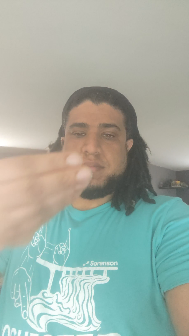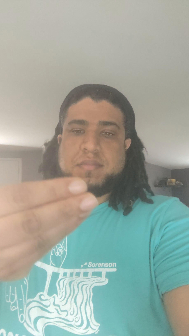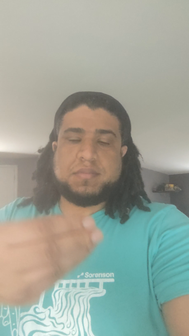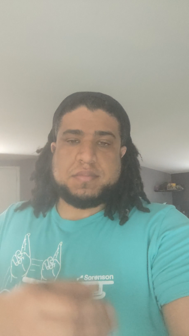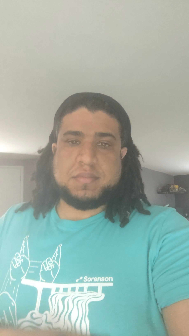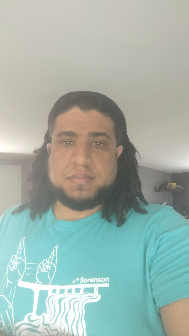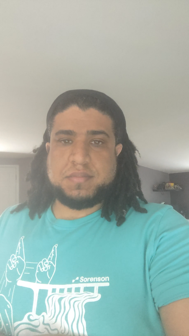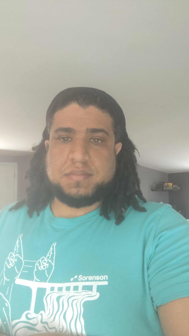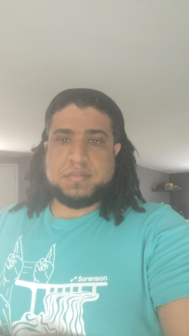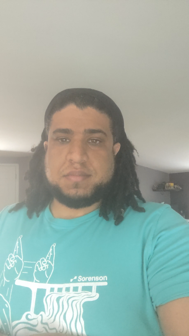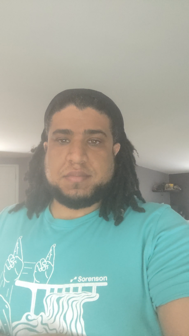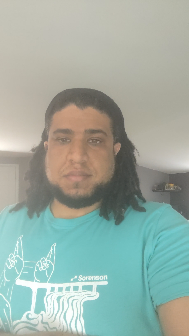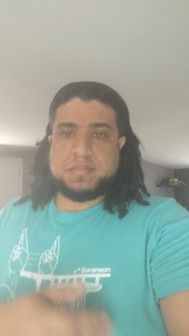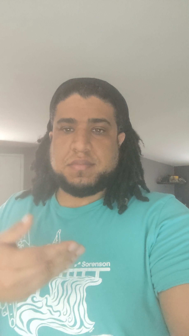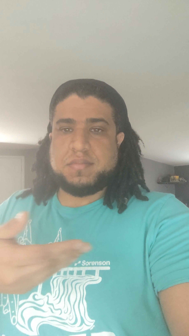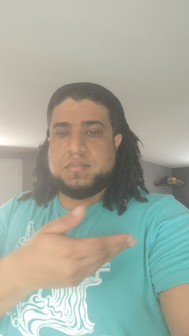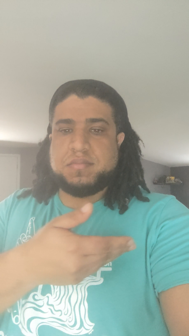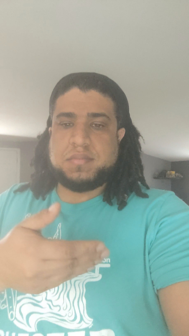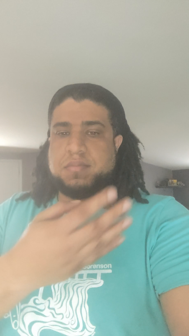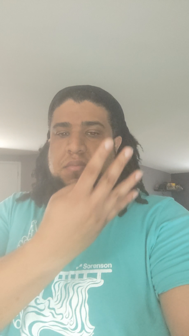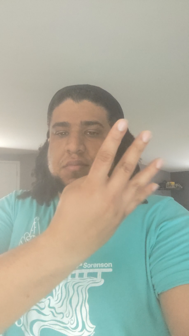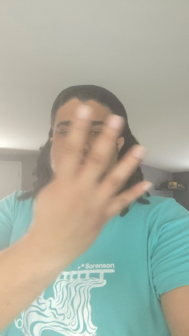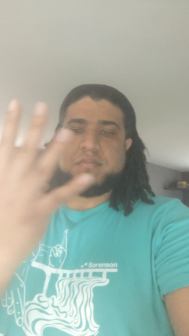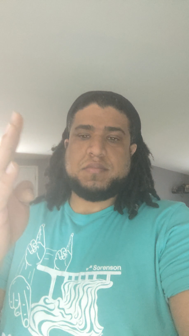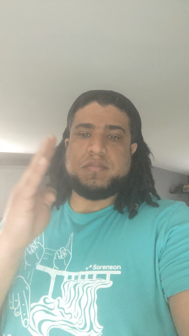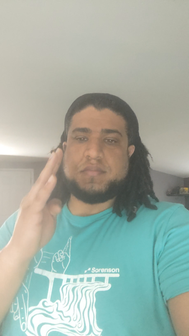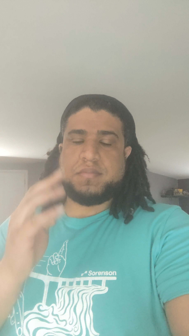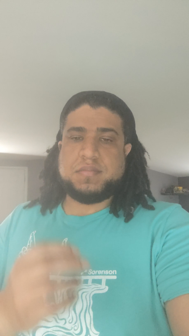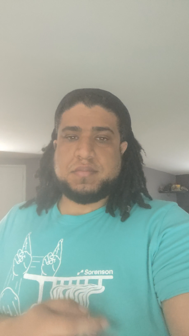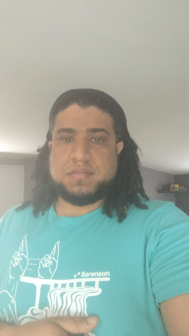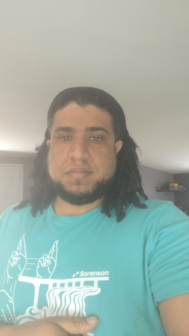crib